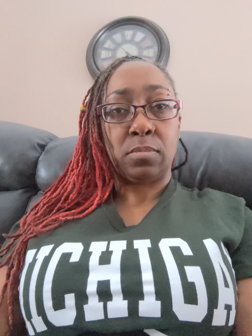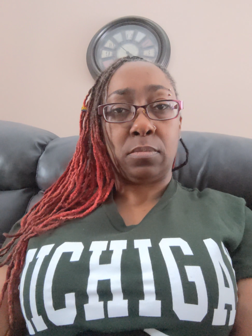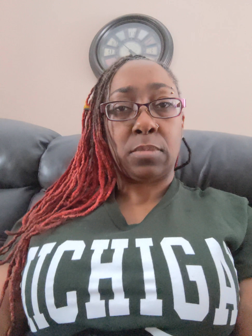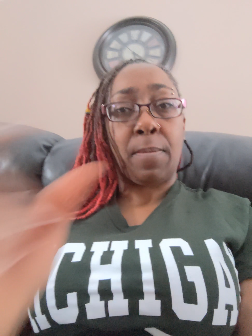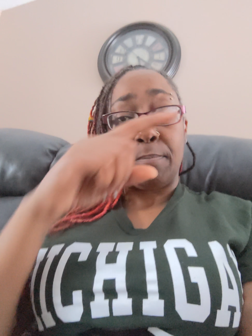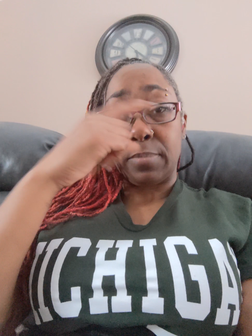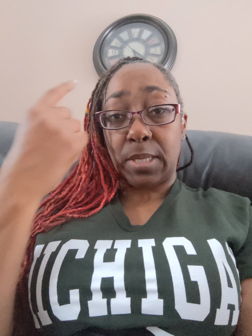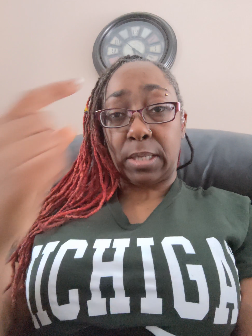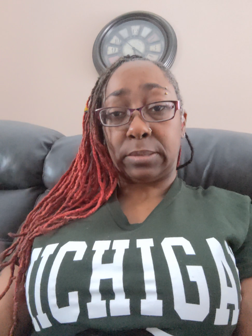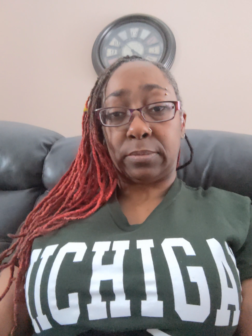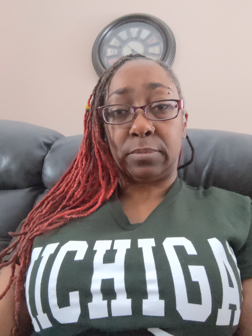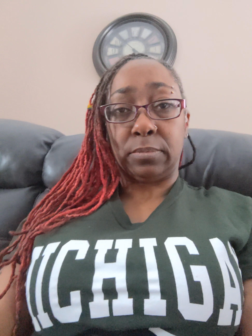black